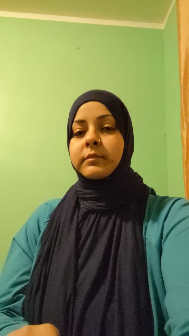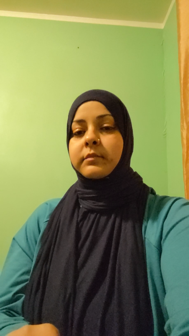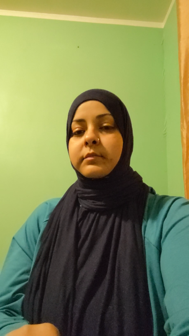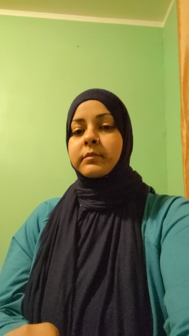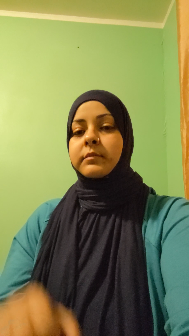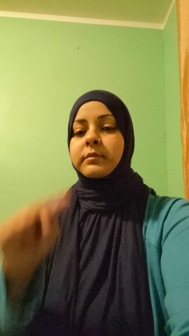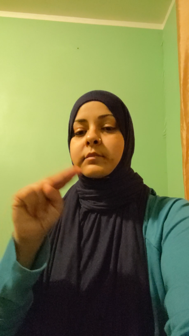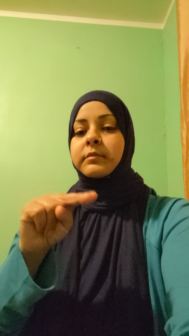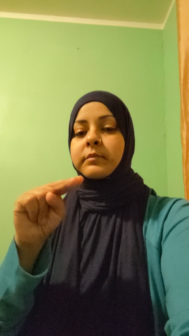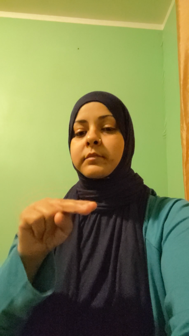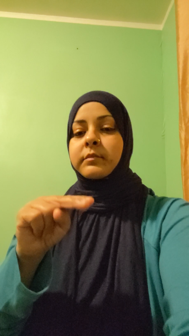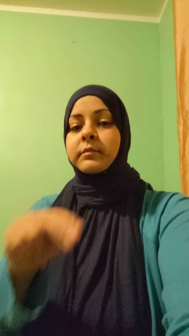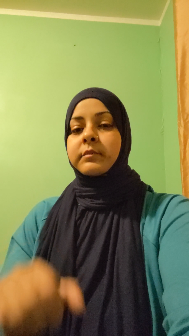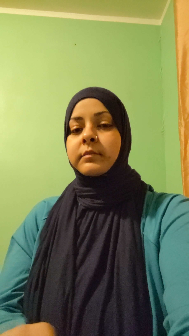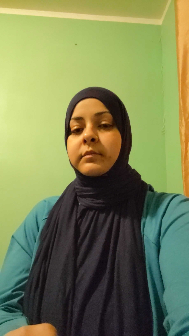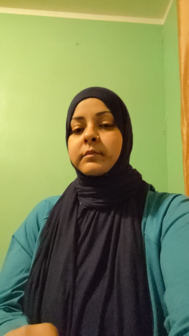nurse